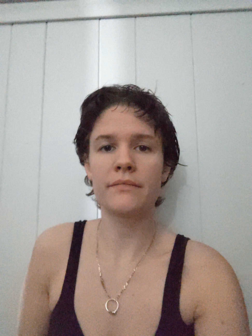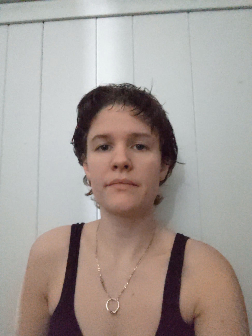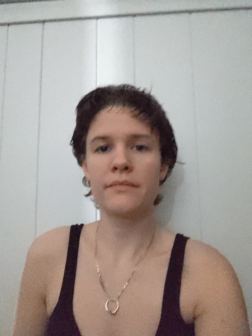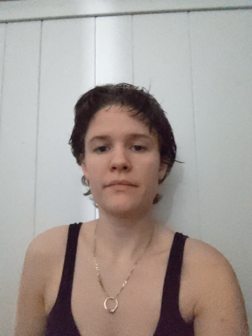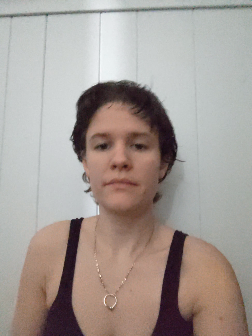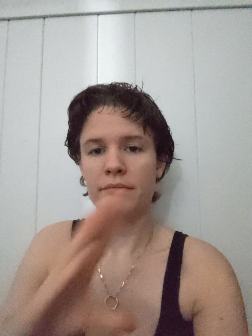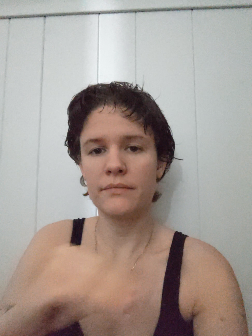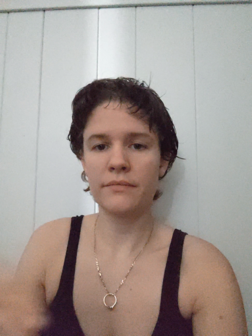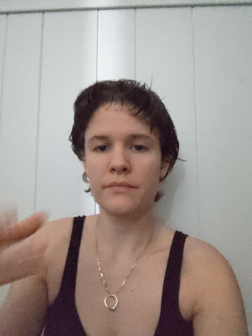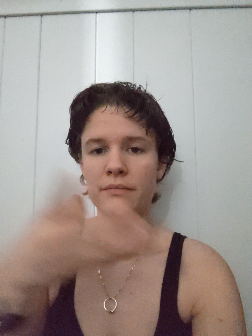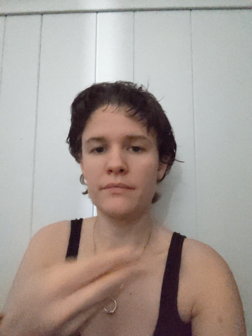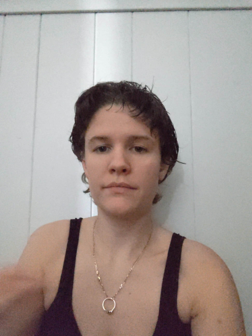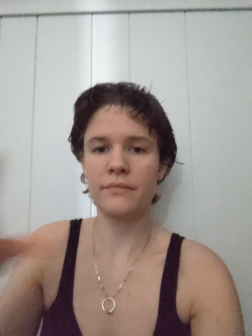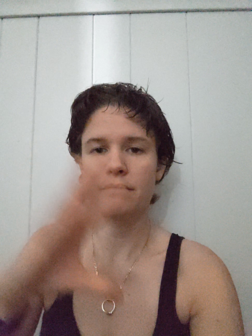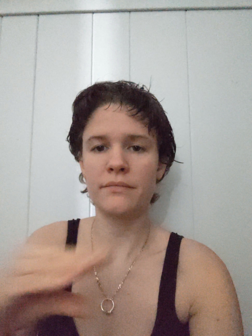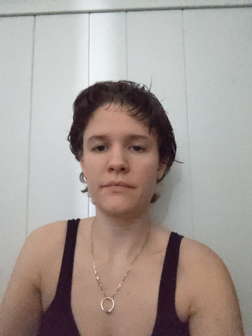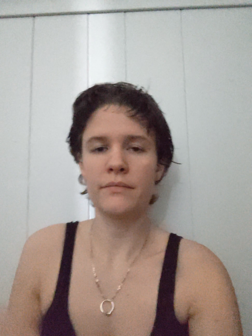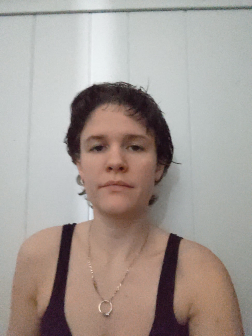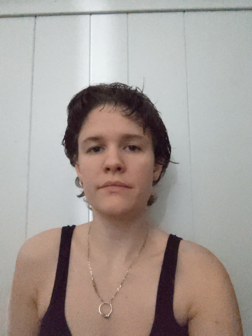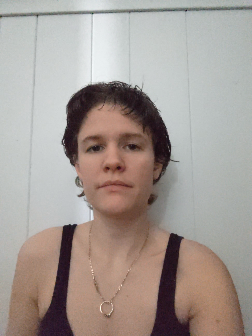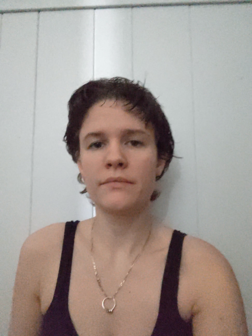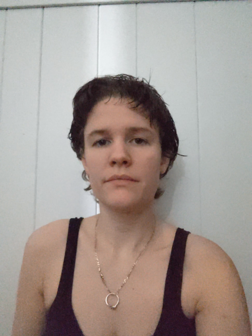story